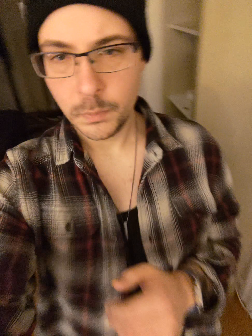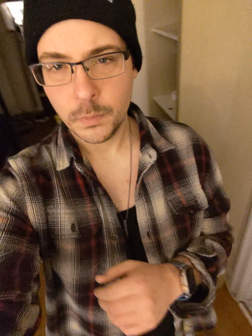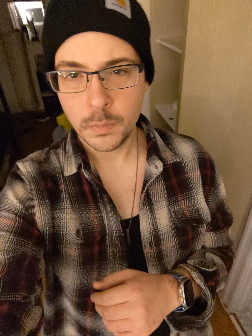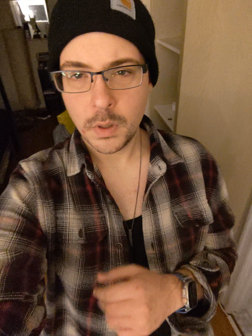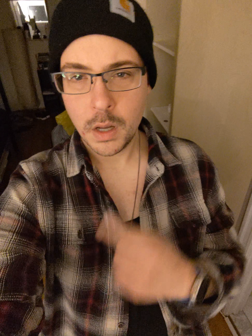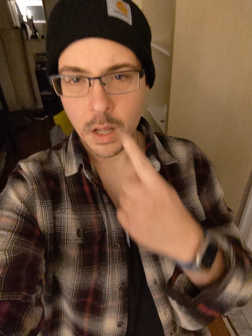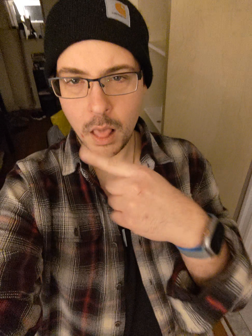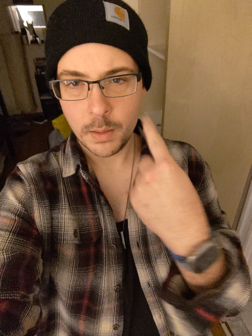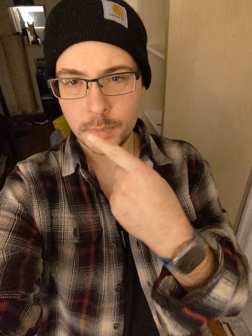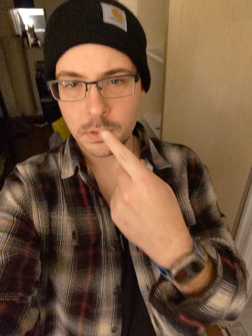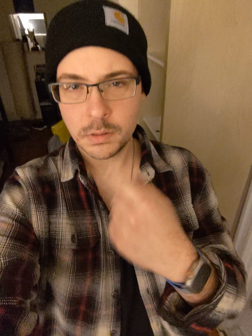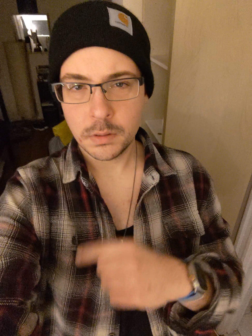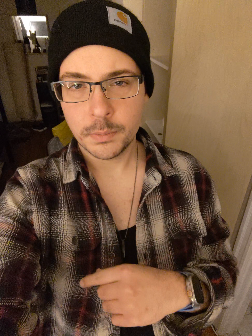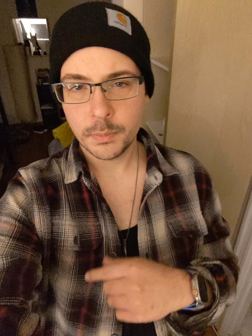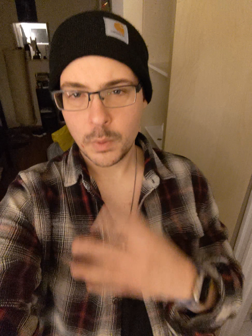lips